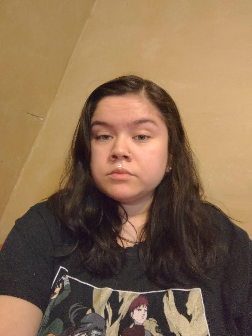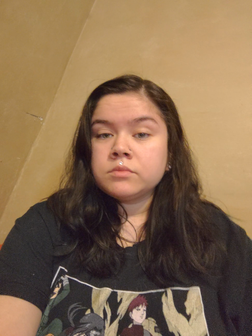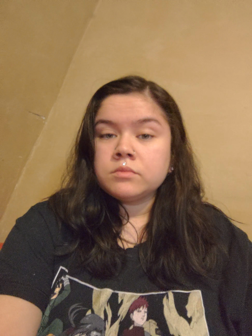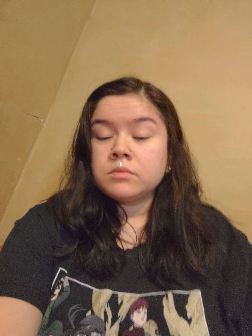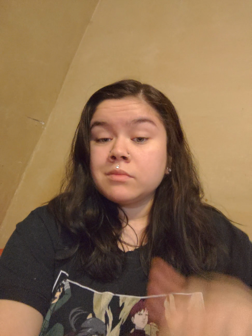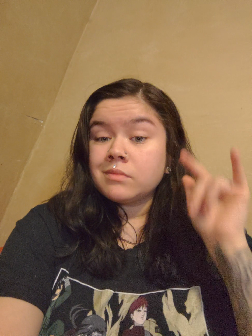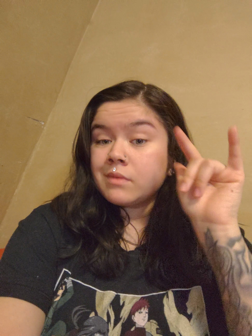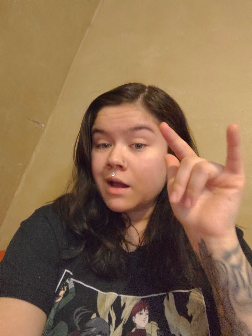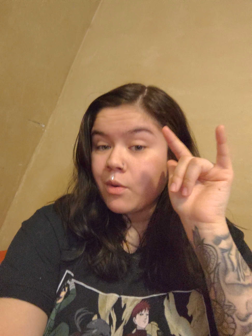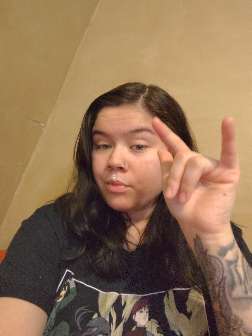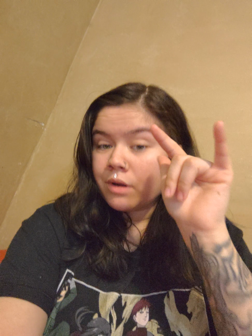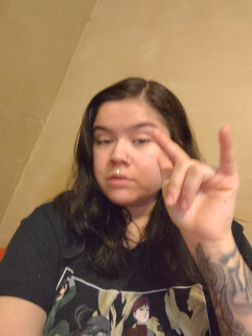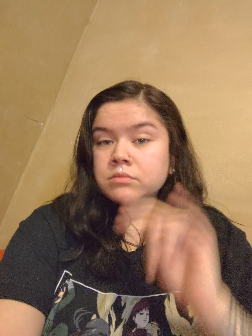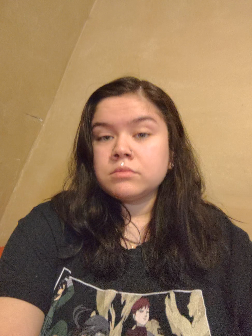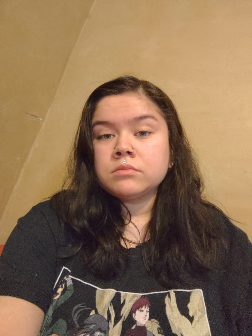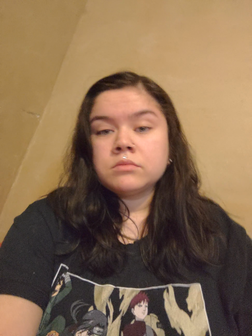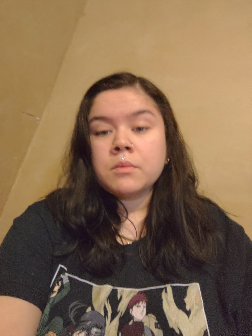airplane